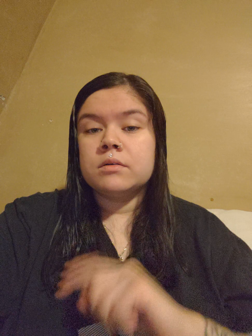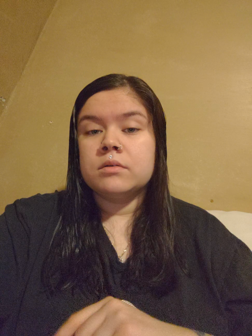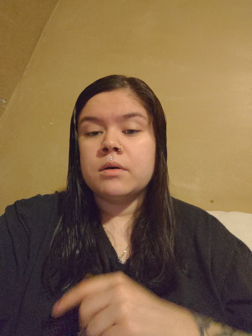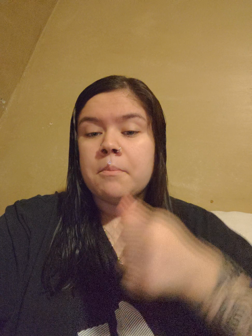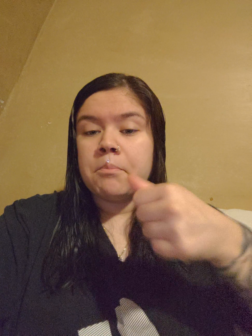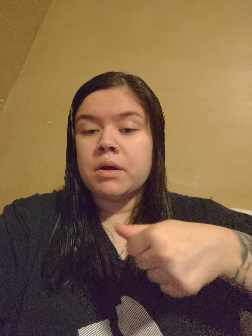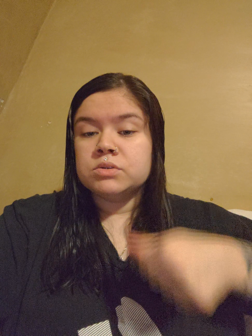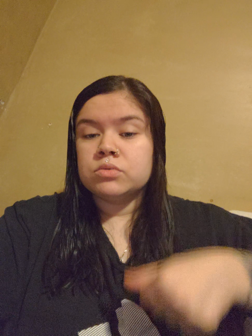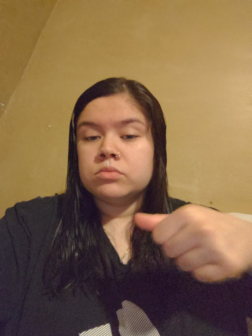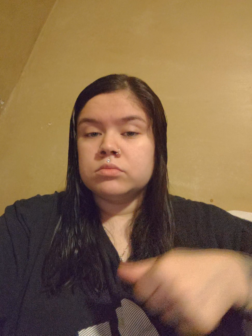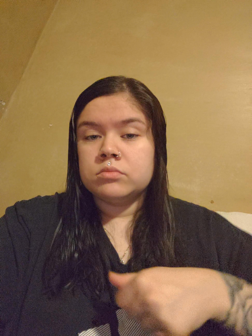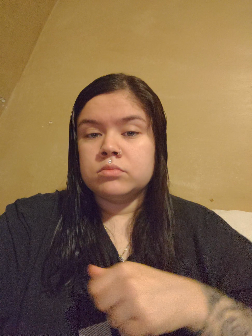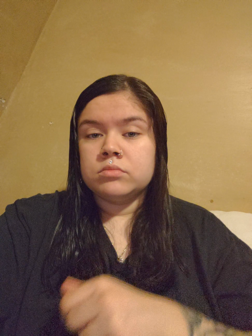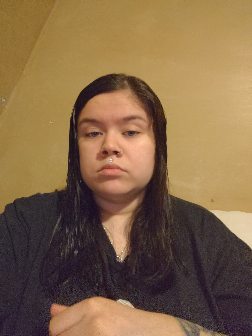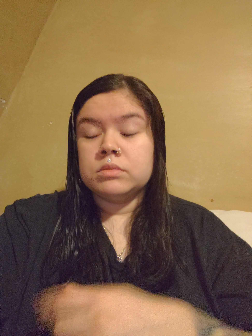puzzle